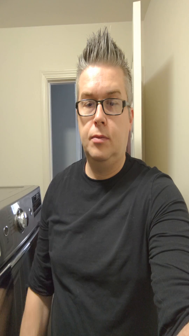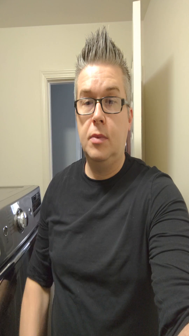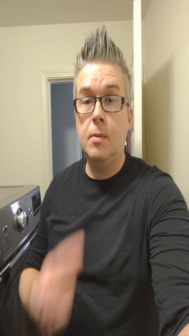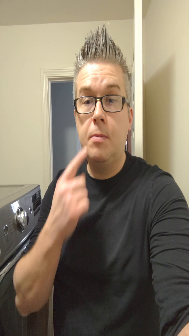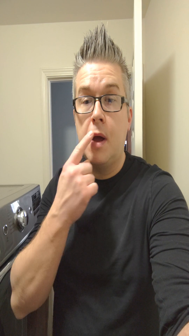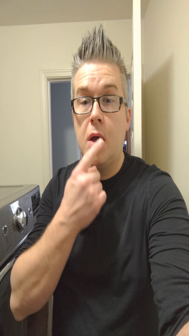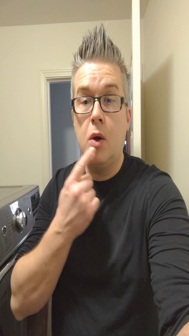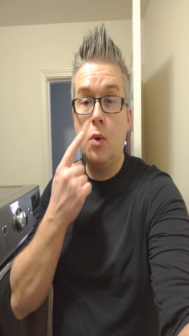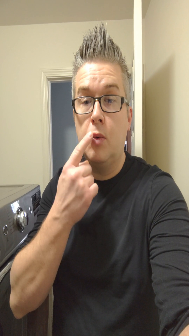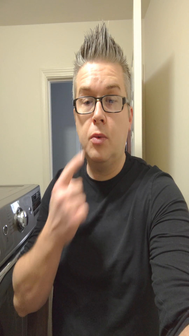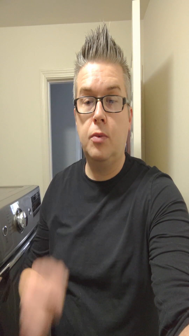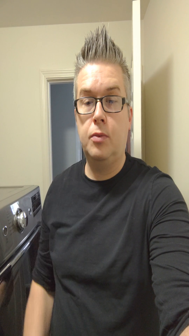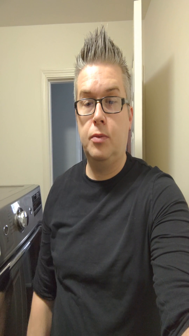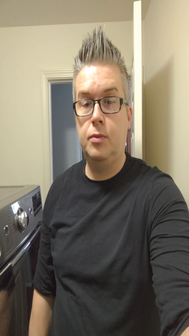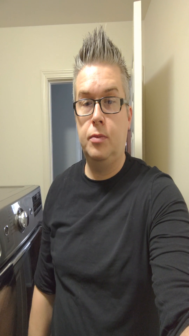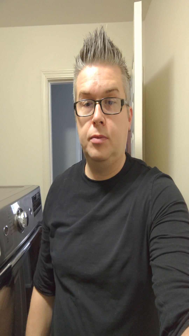mouth